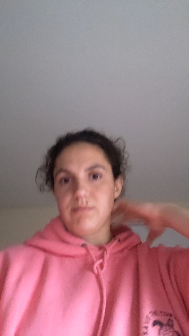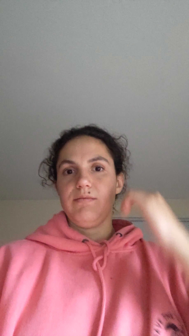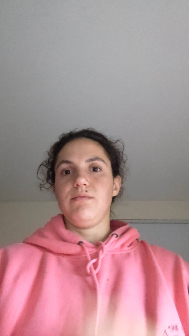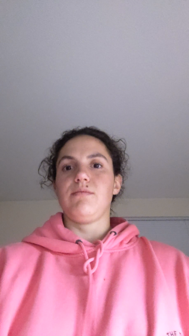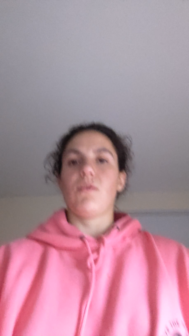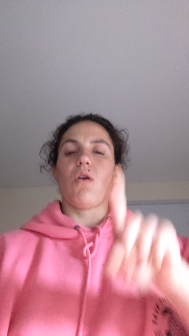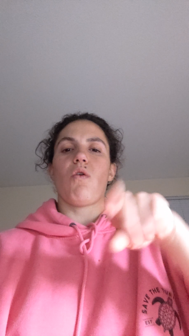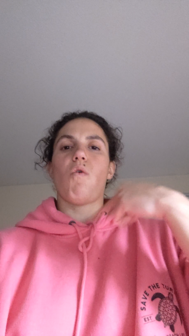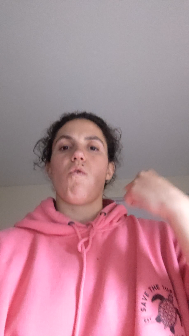long